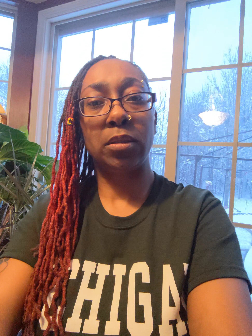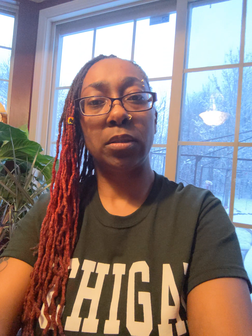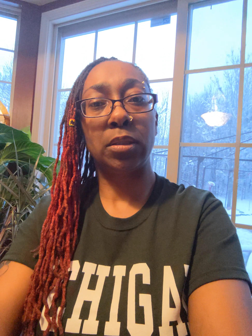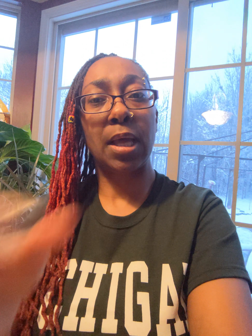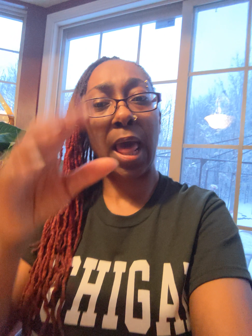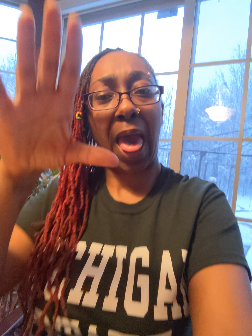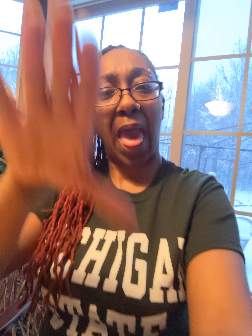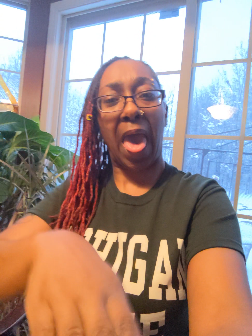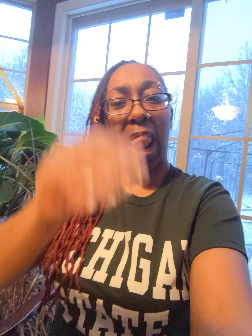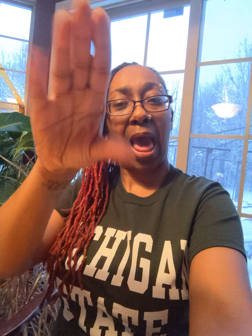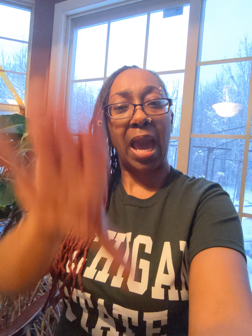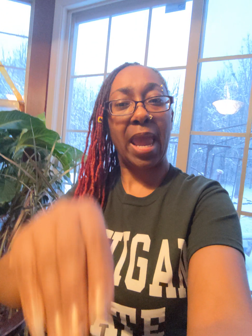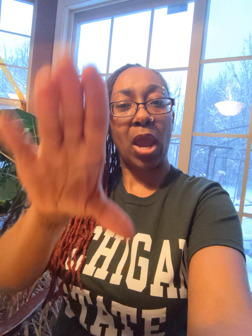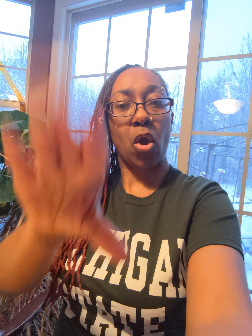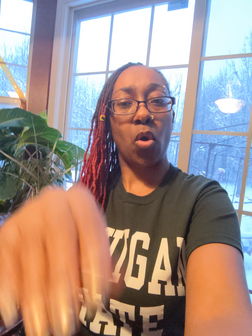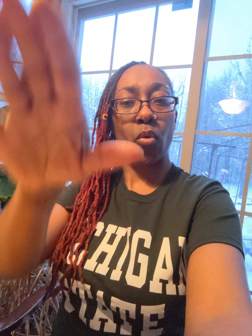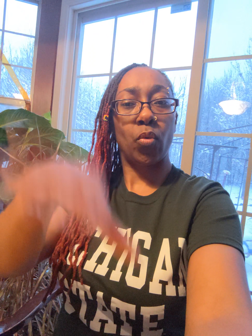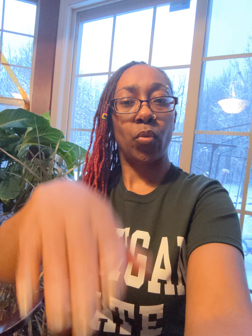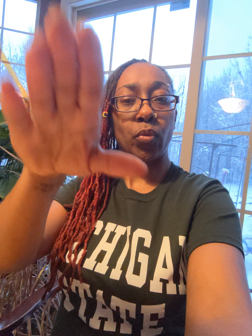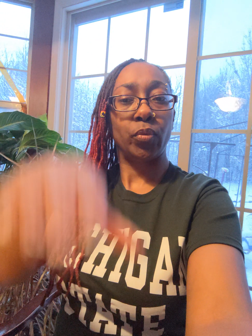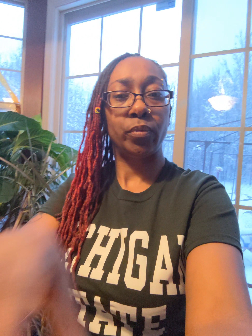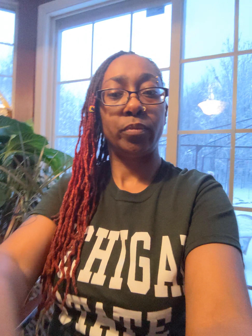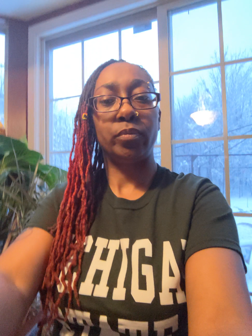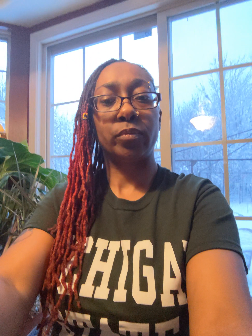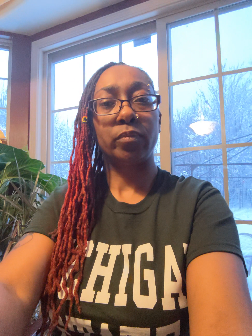alligator